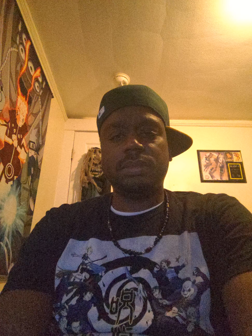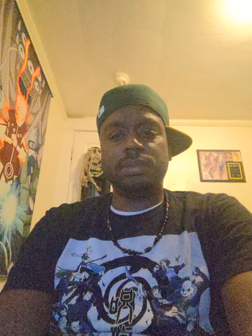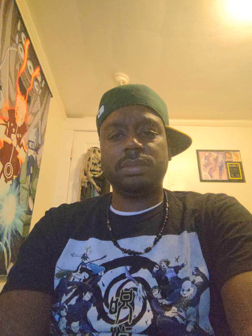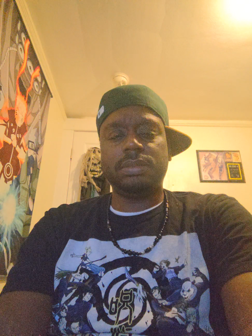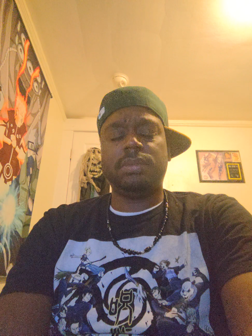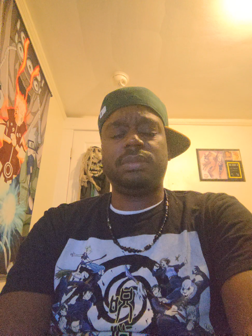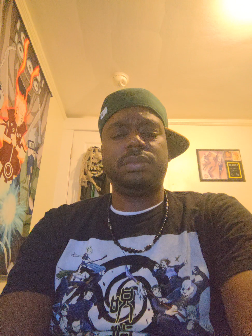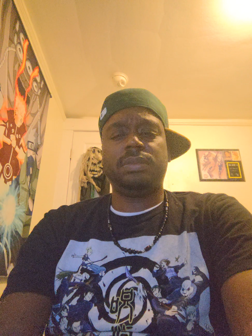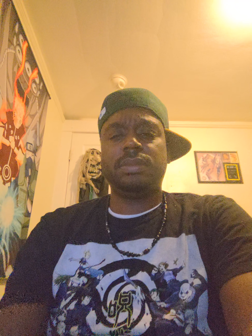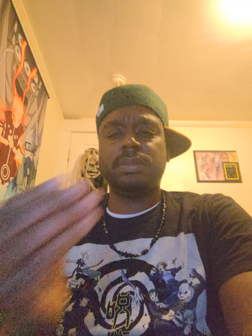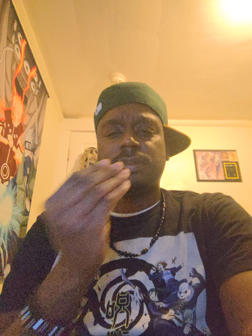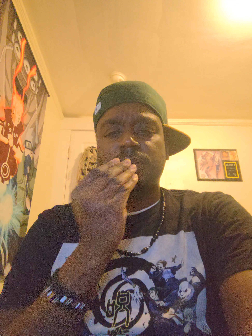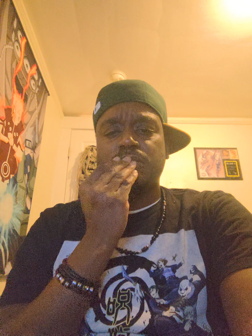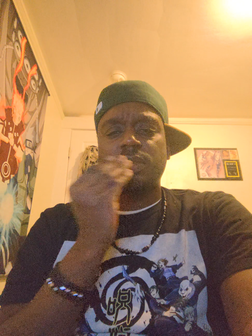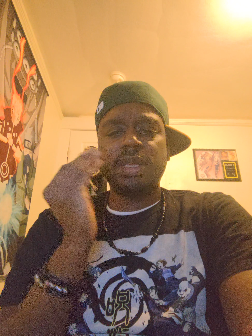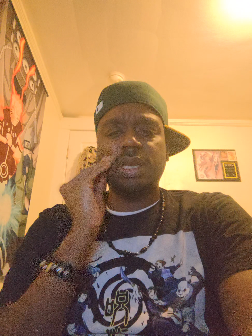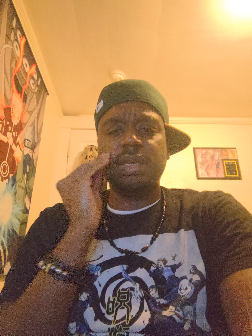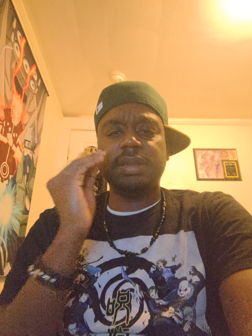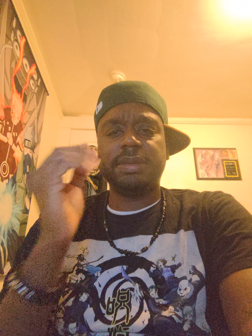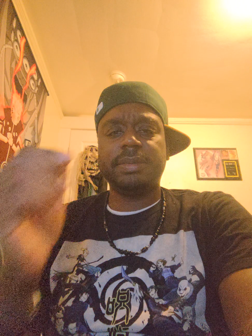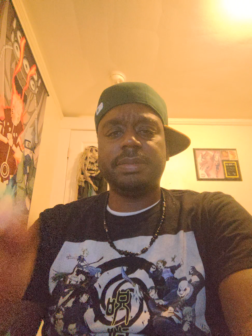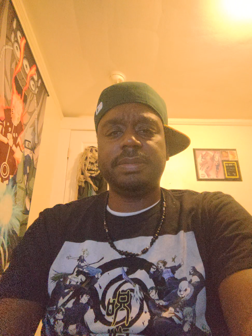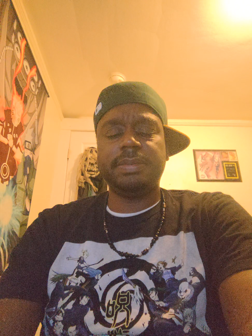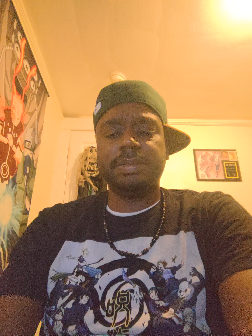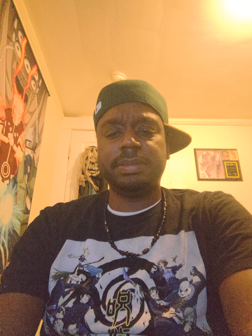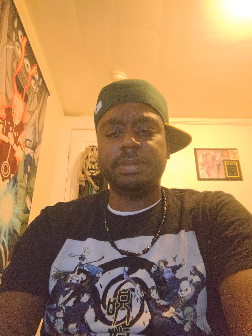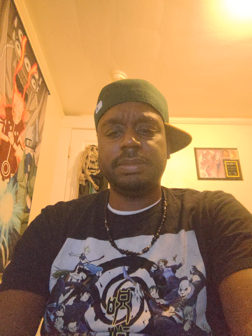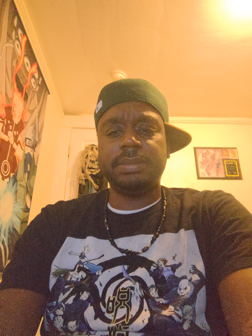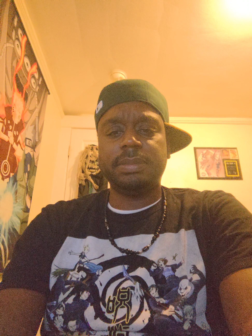kiss